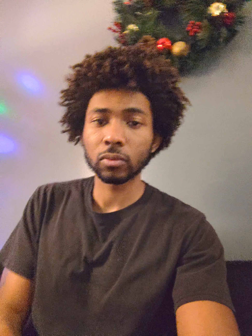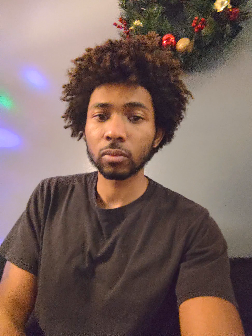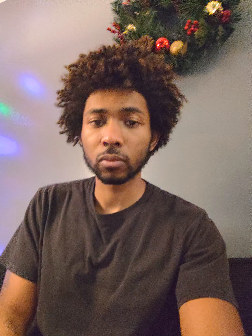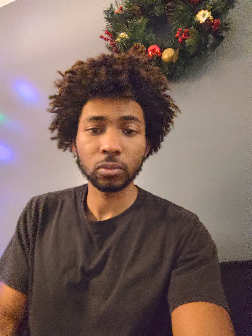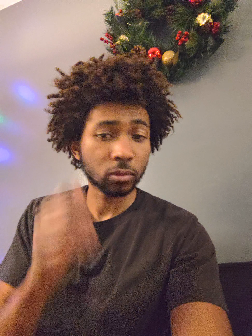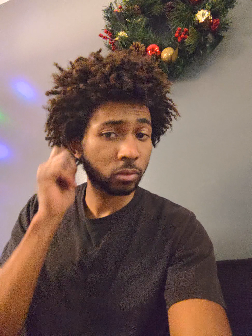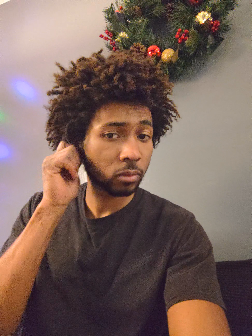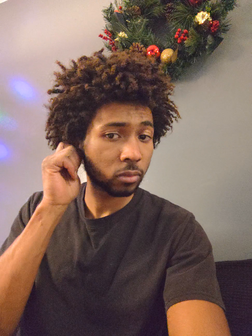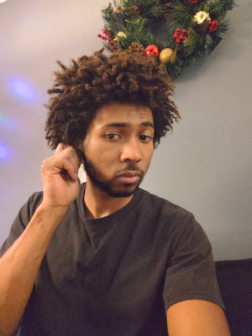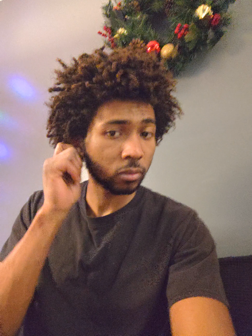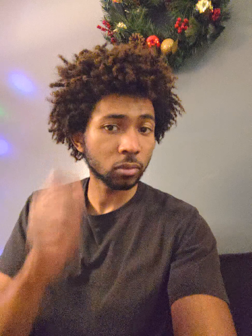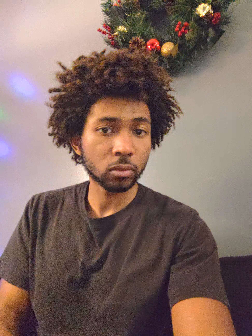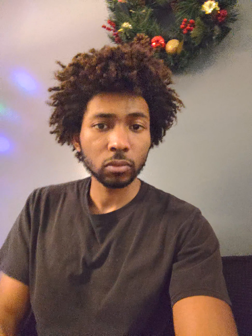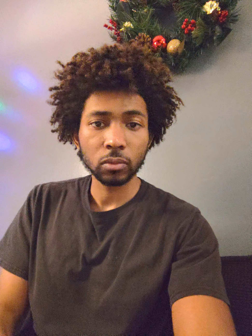ear